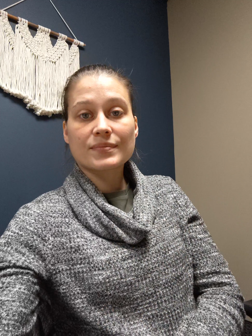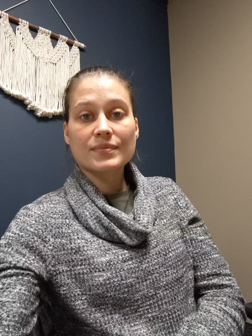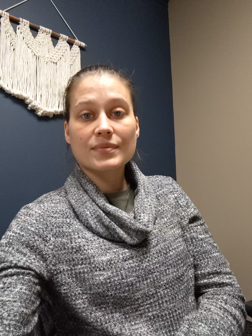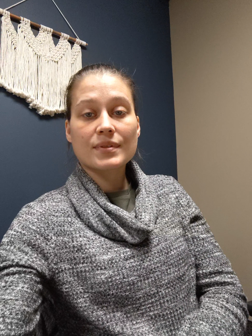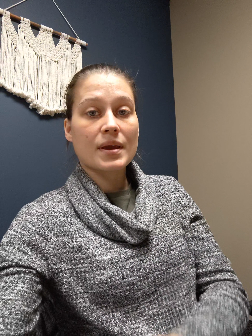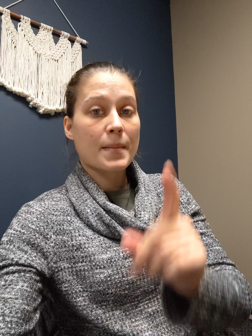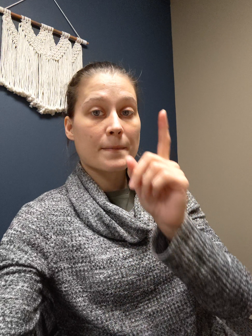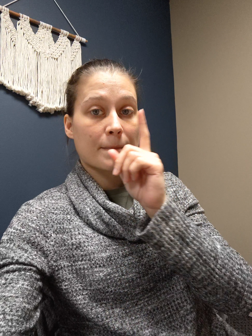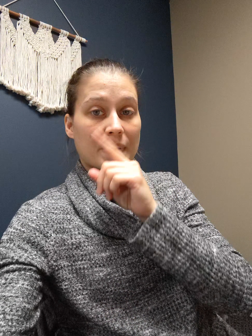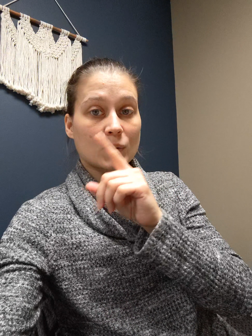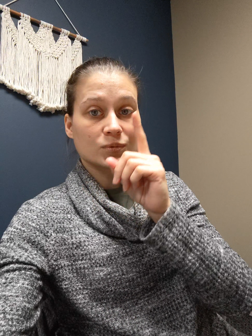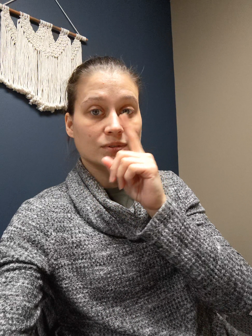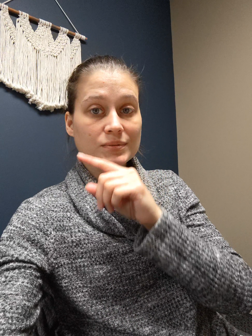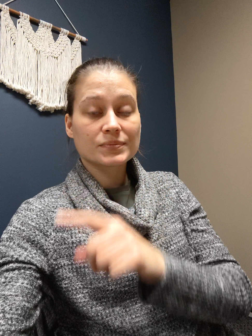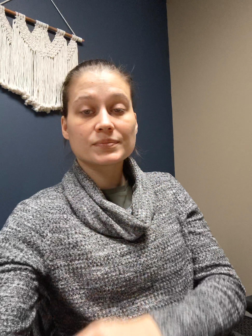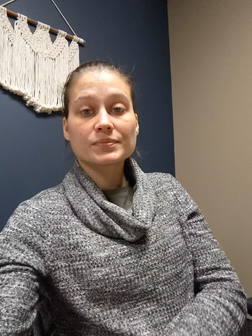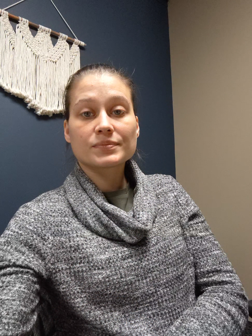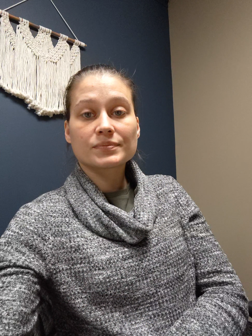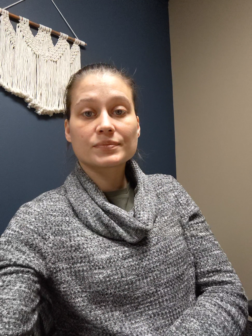mouse